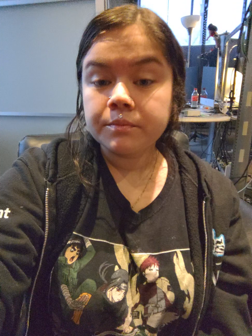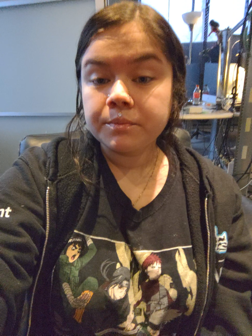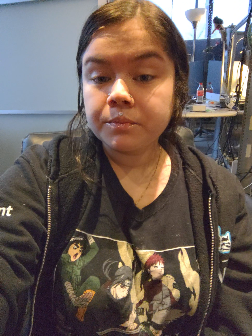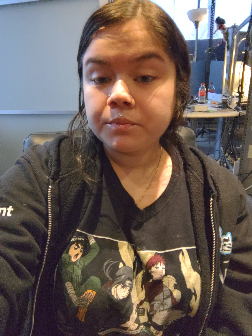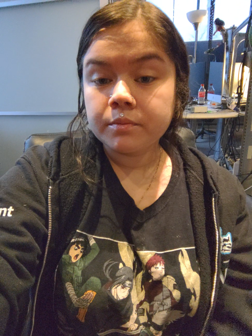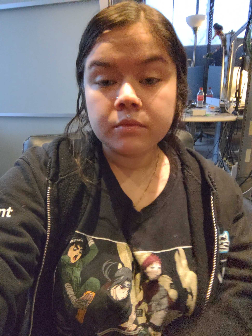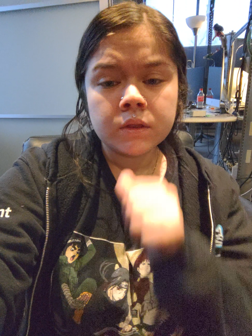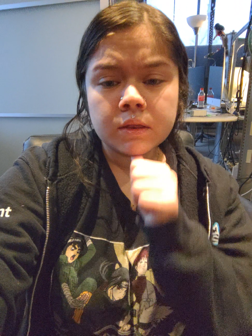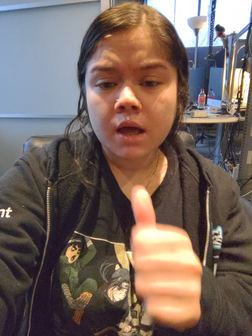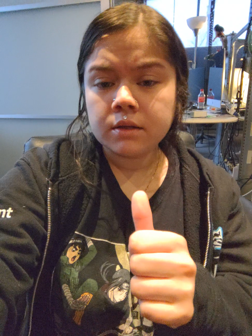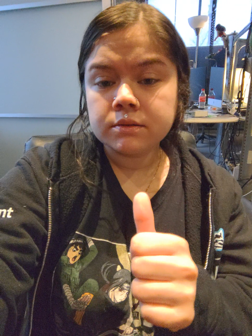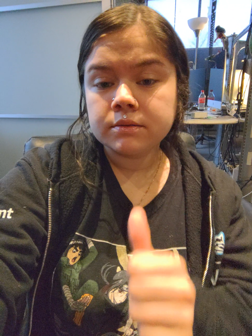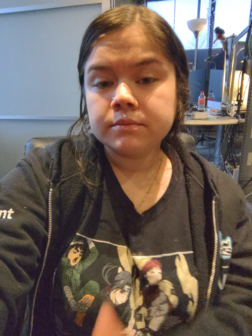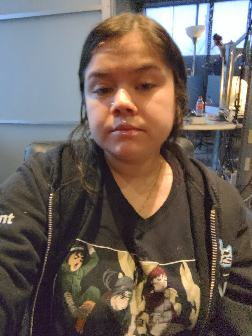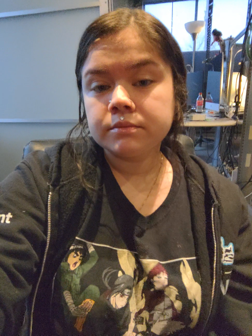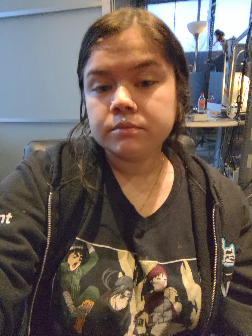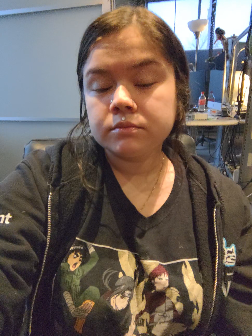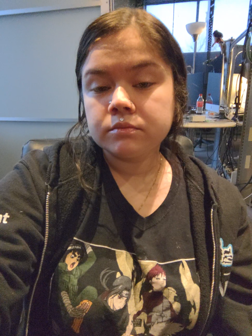not